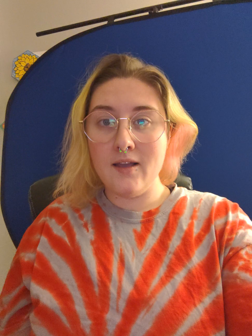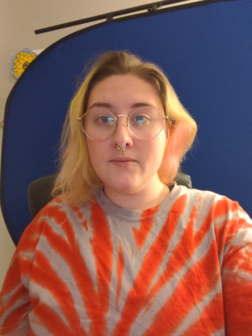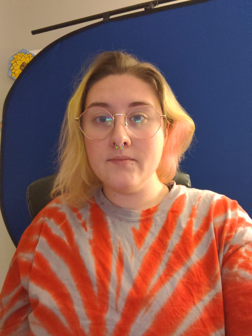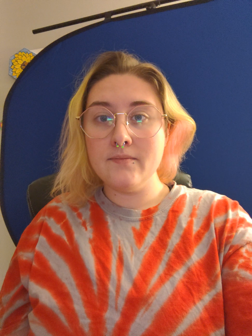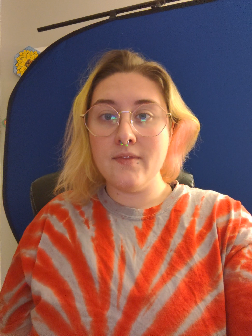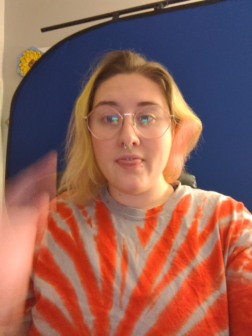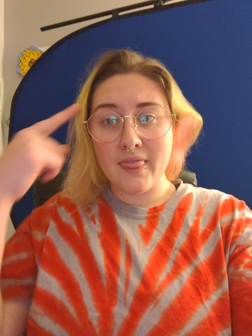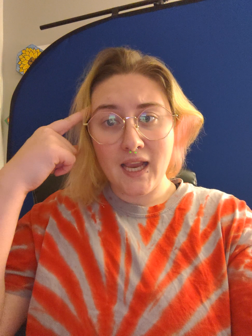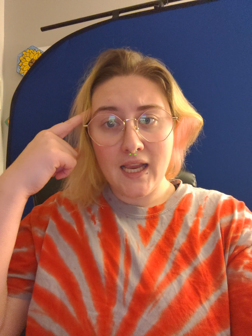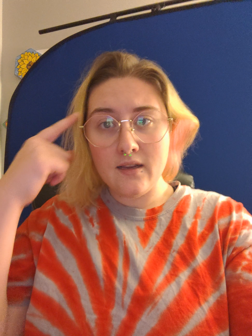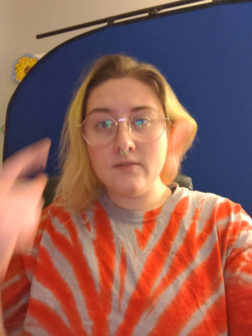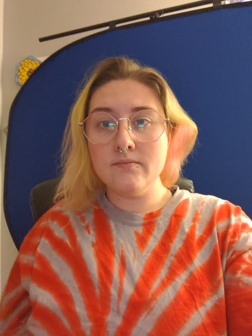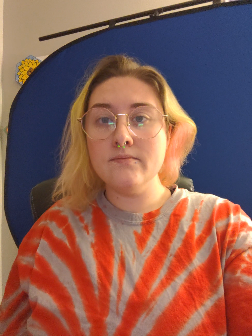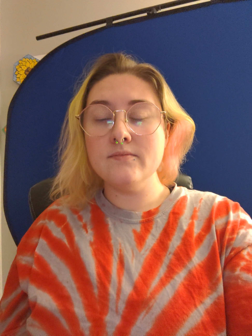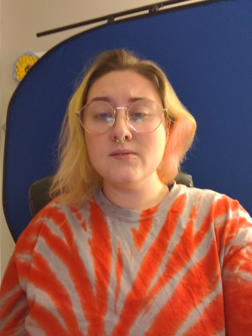think